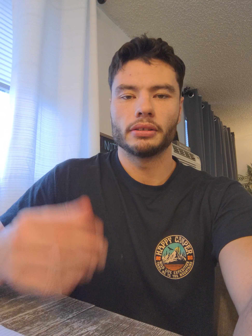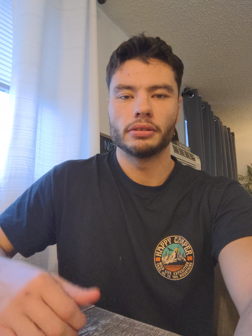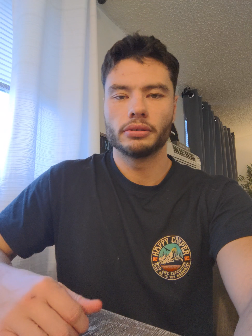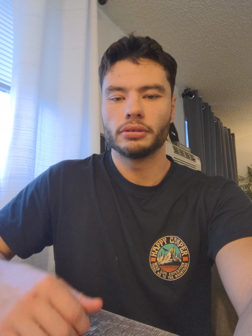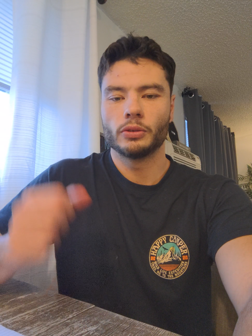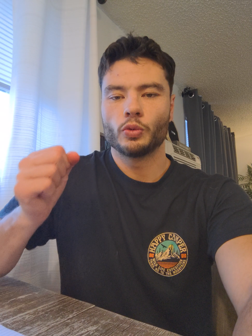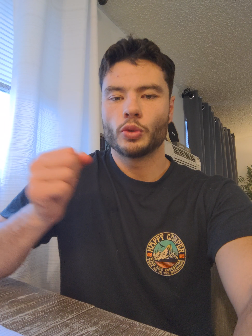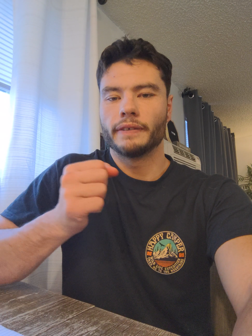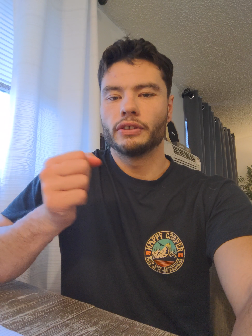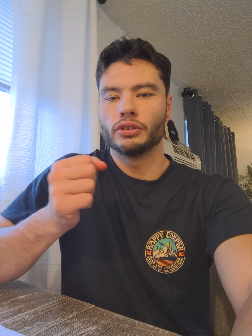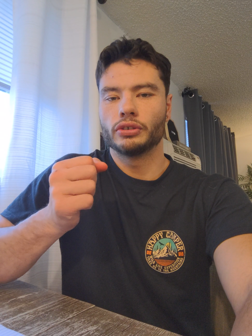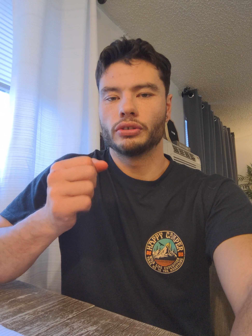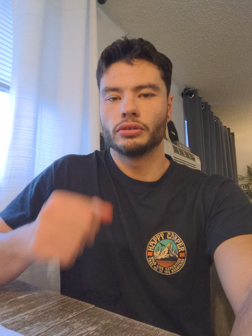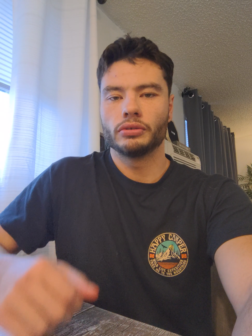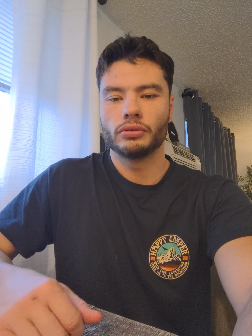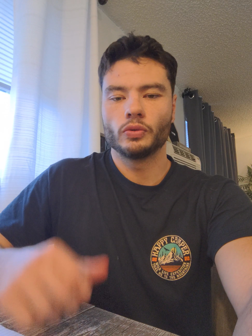refrigerator